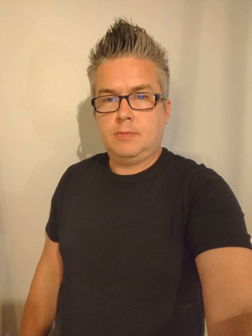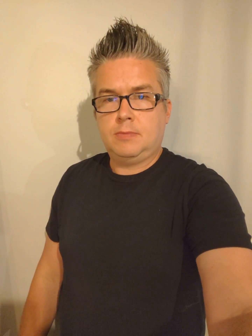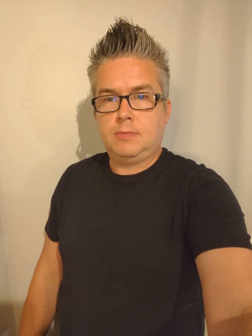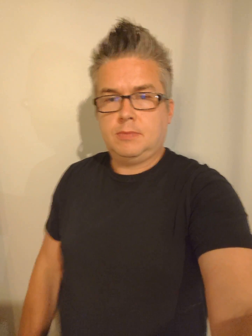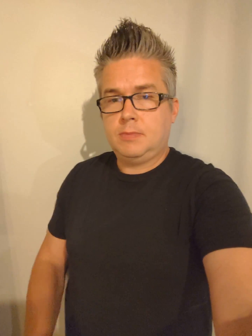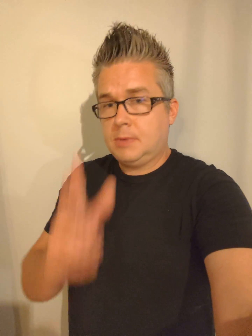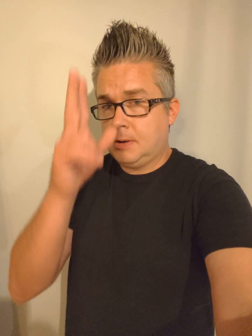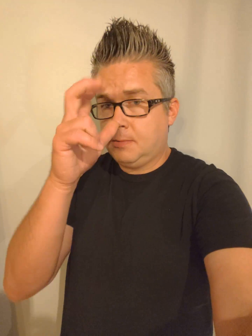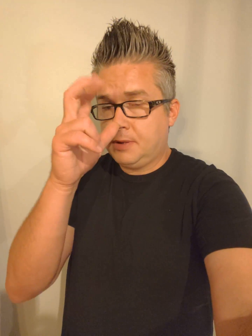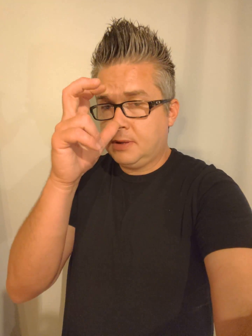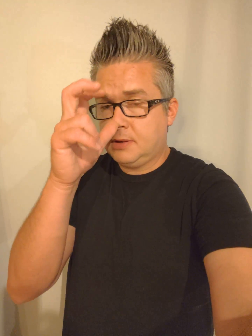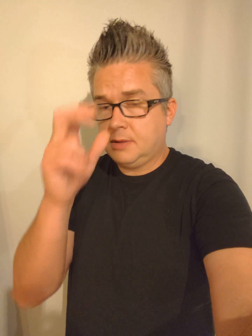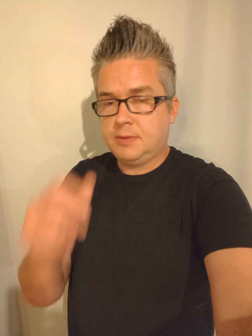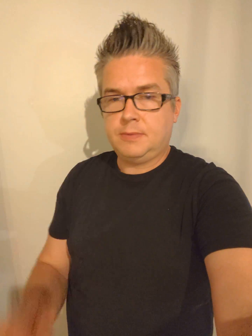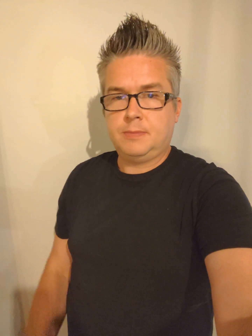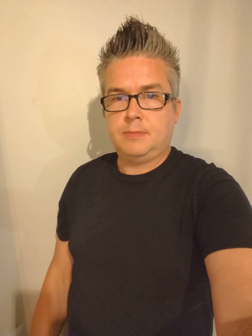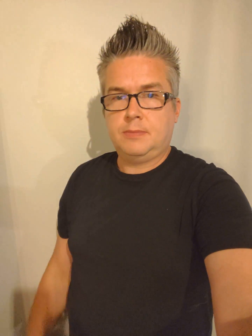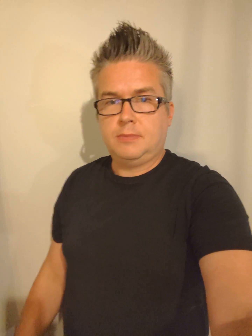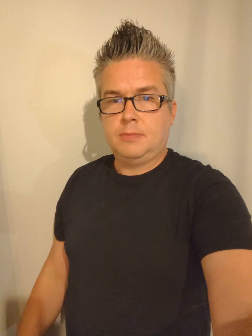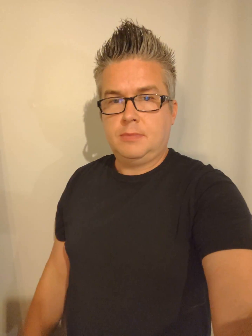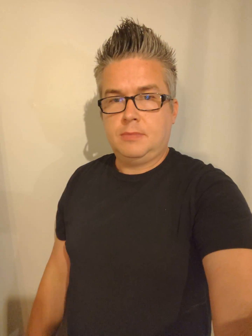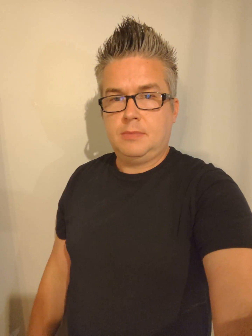ant